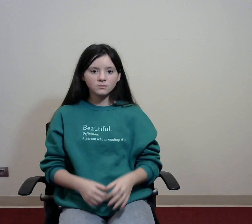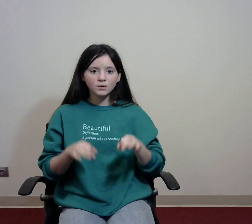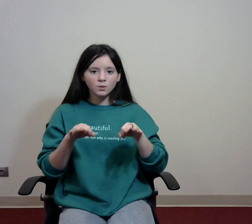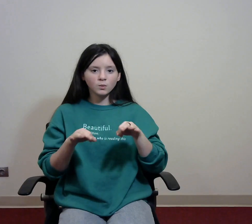avtomobil